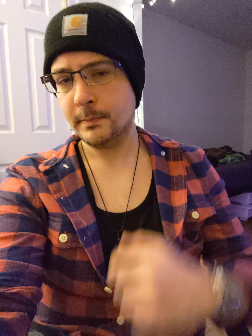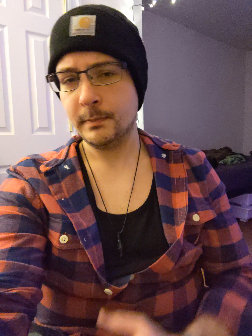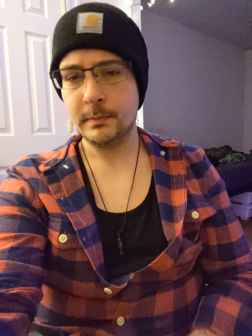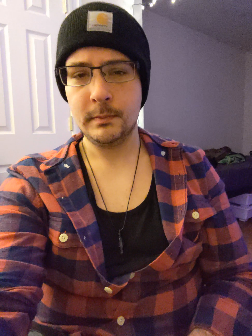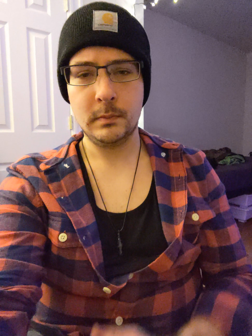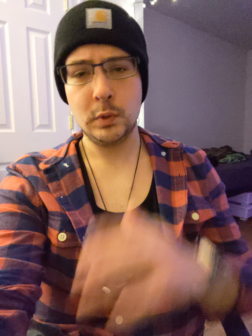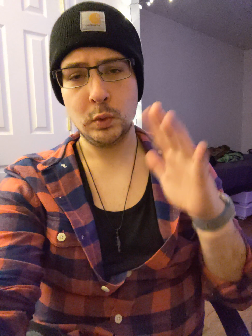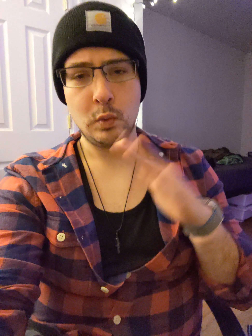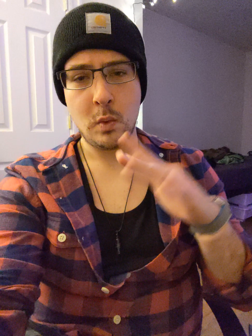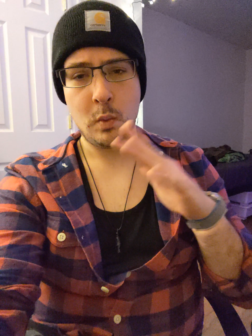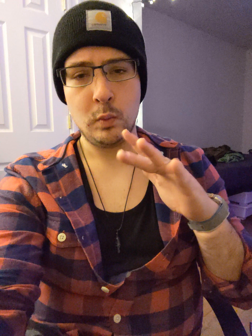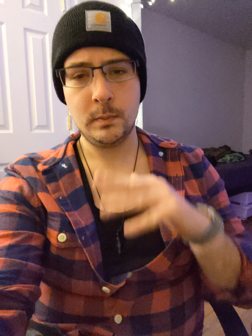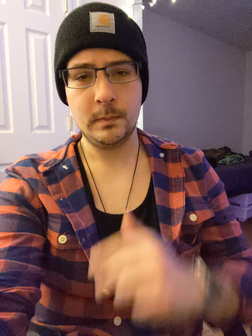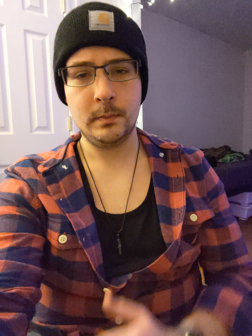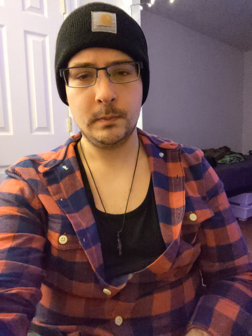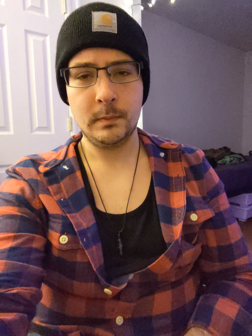snow